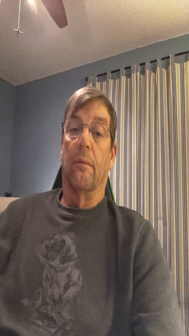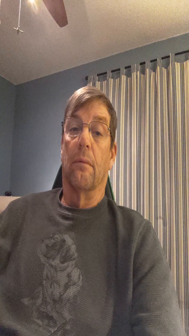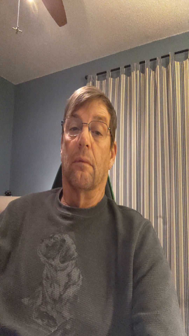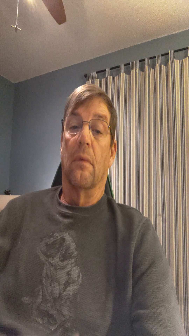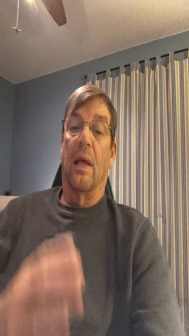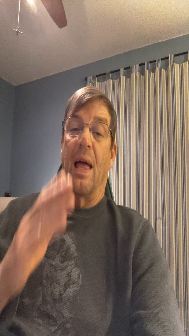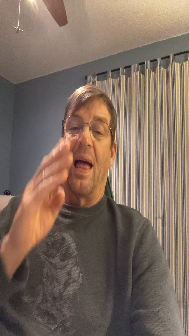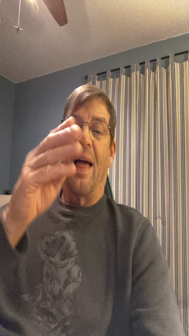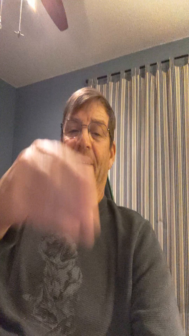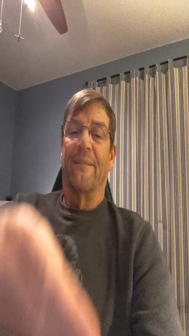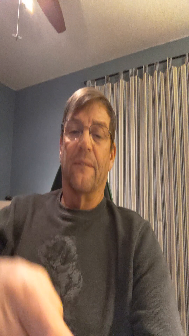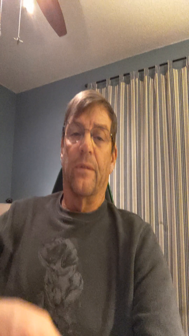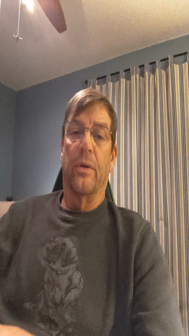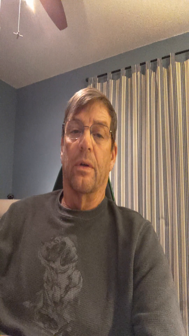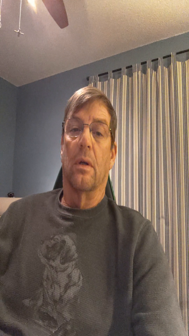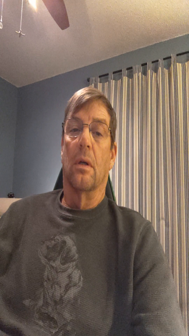after